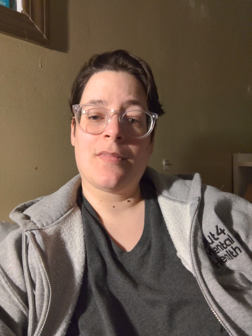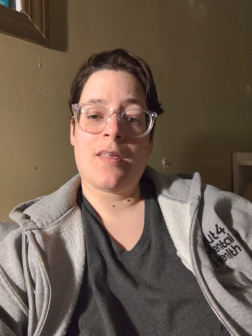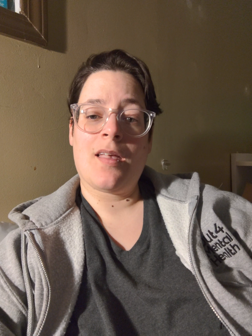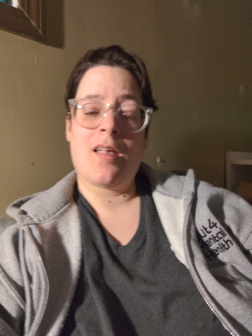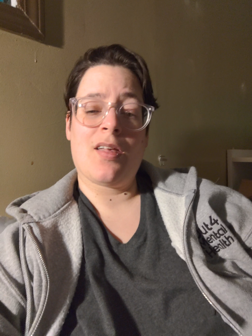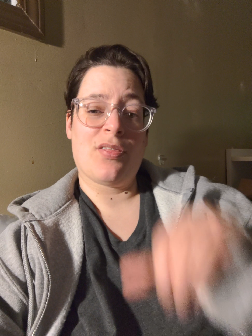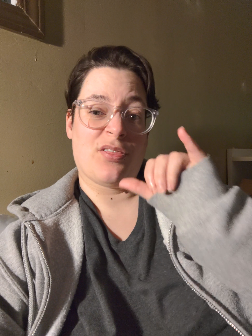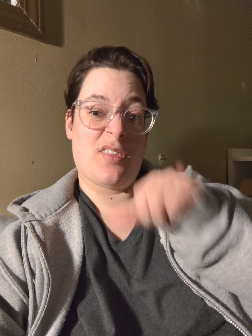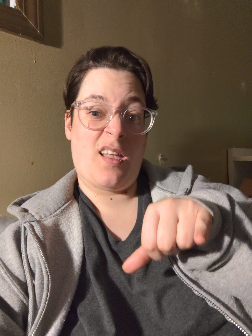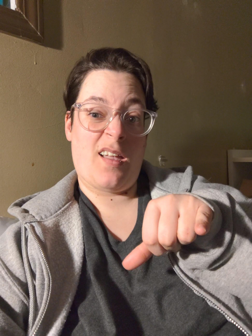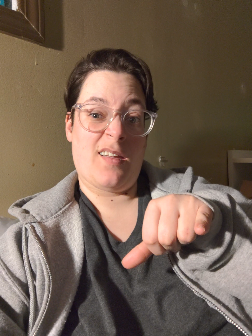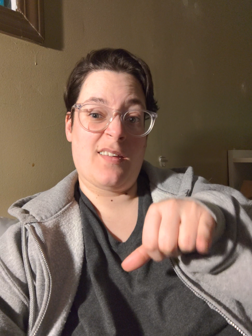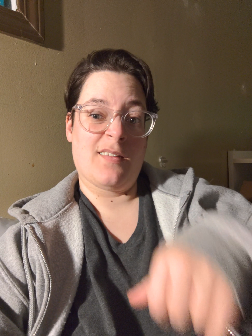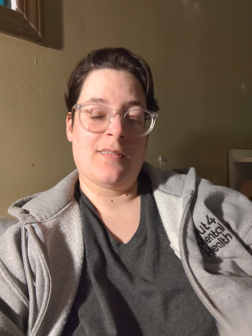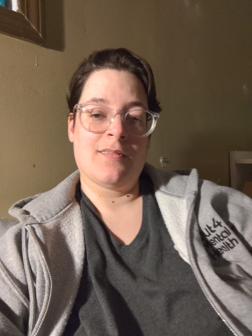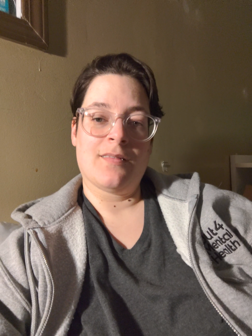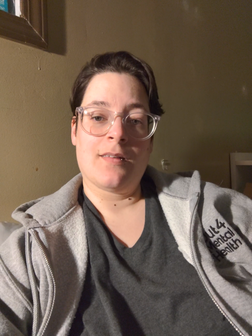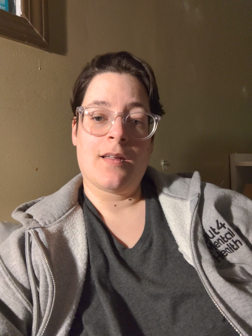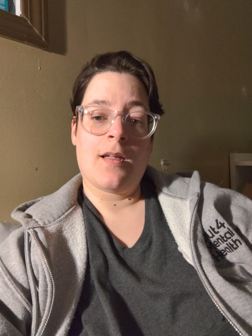that